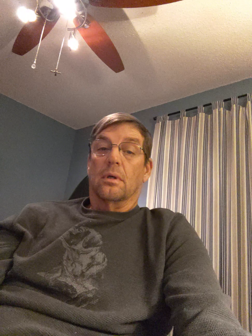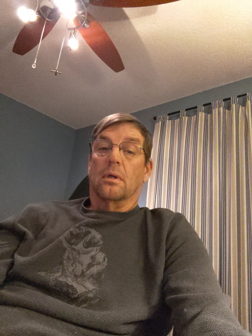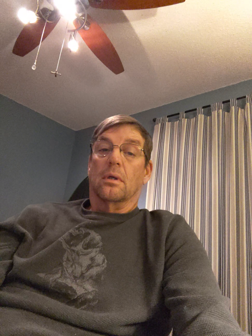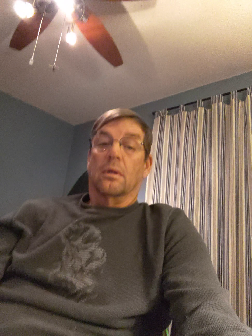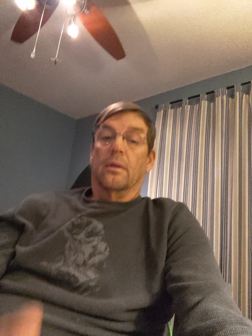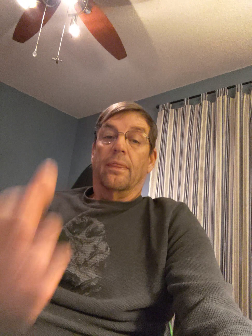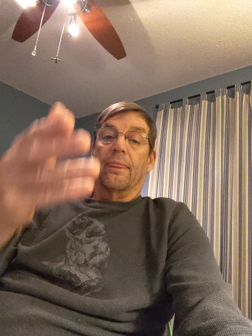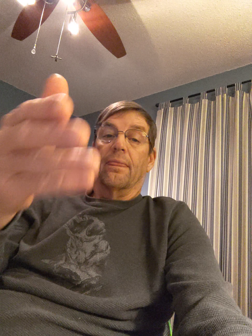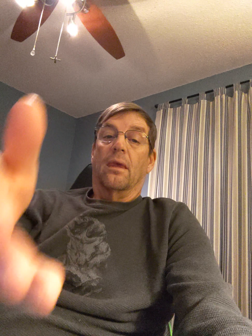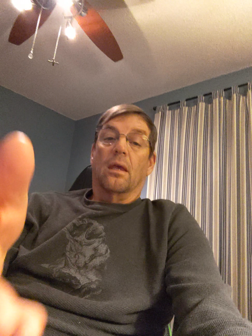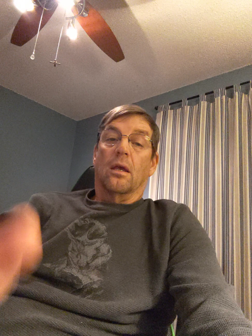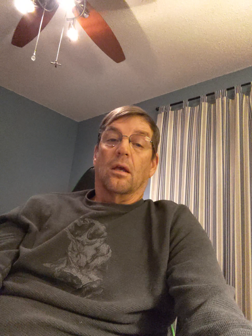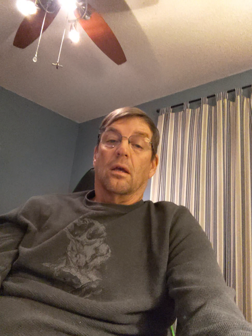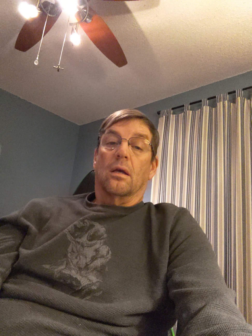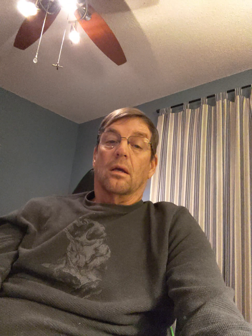there